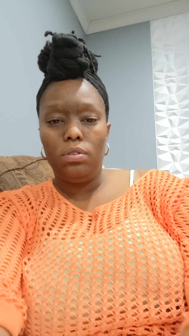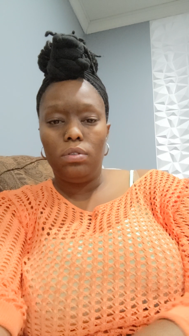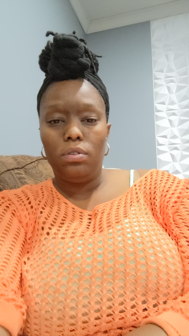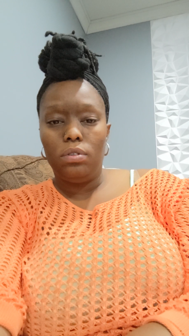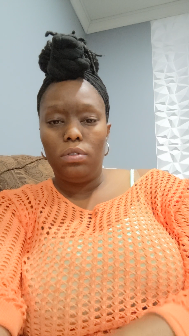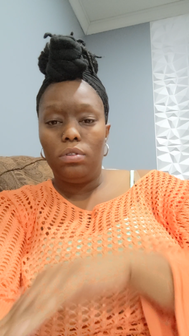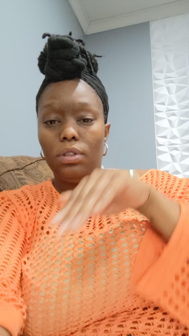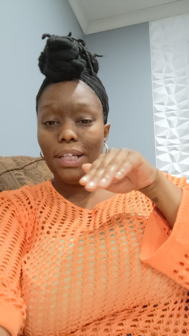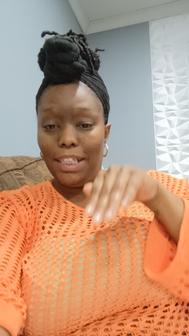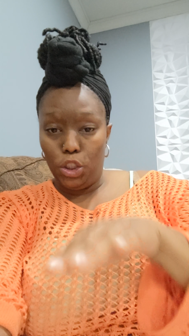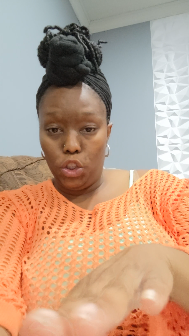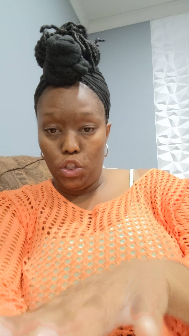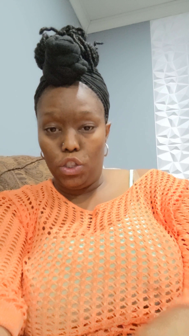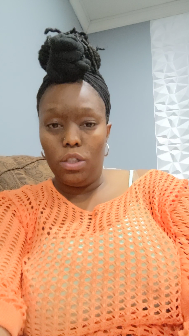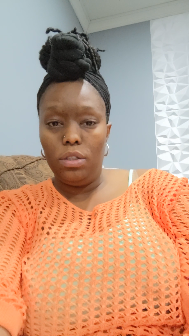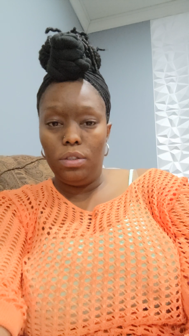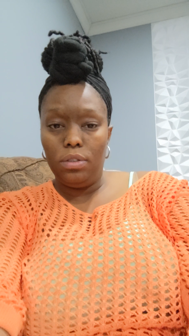enter